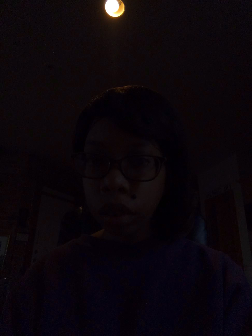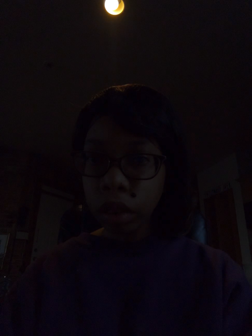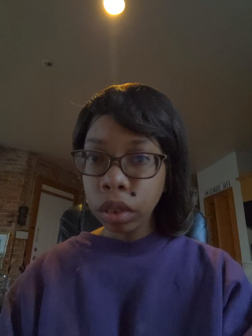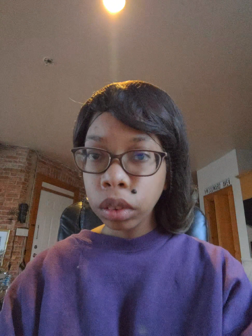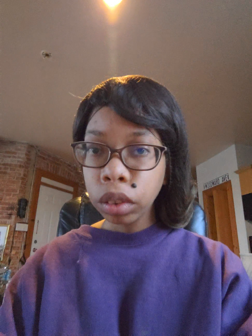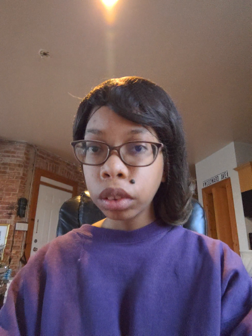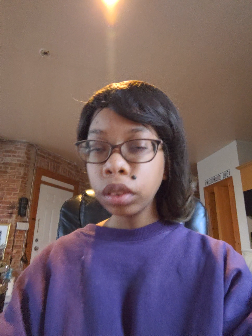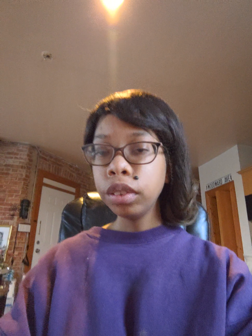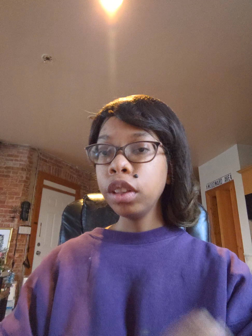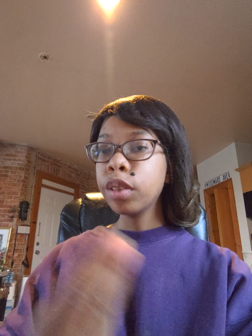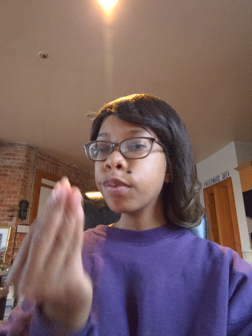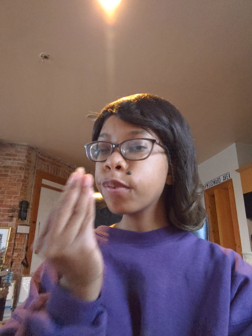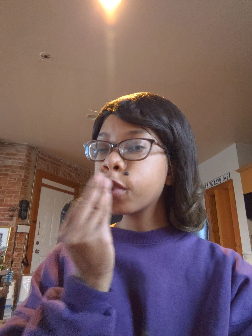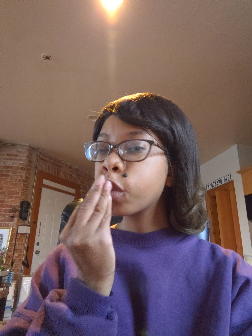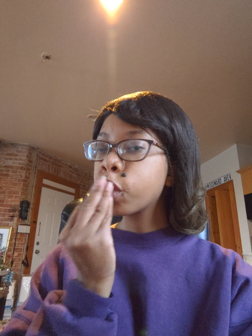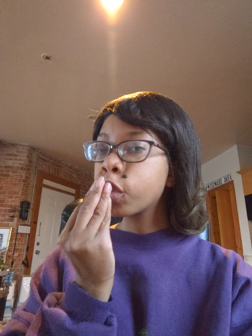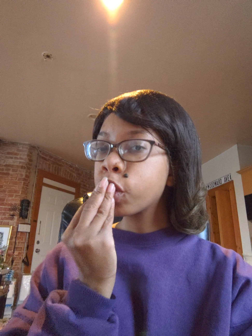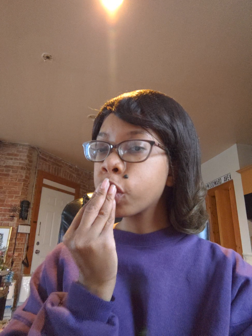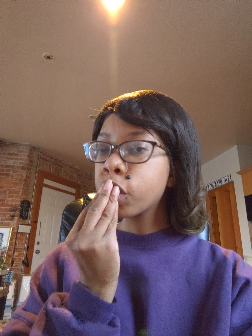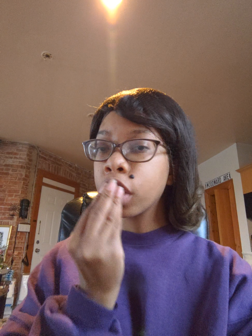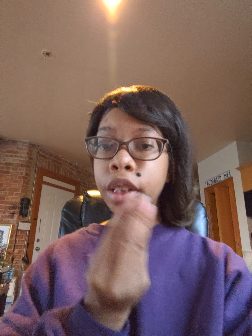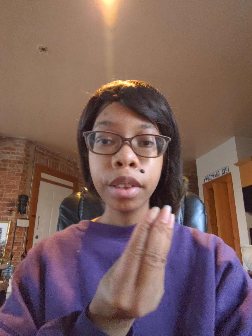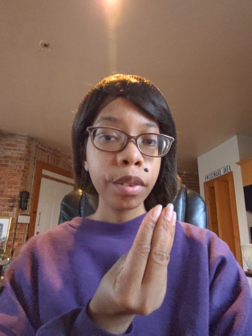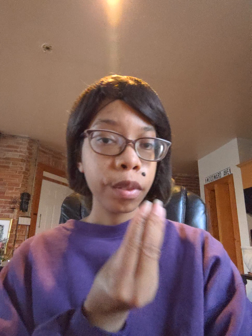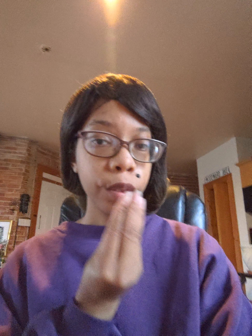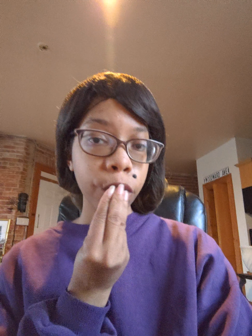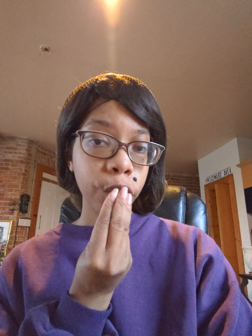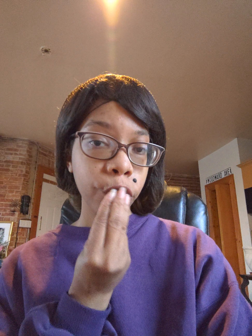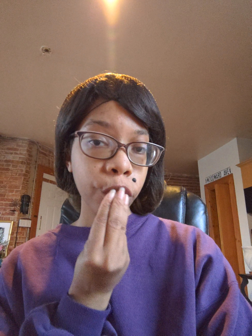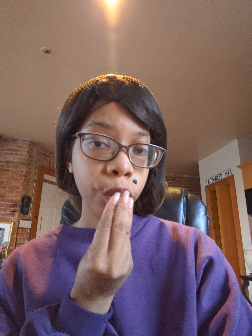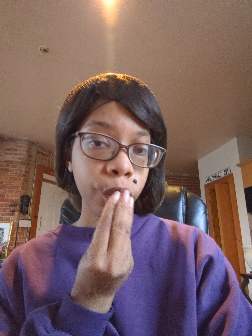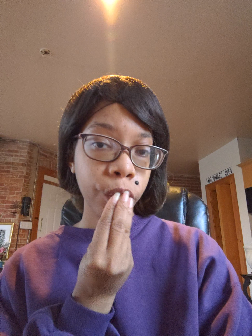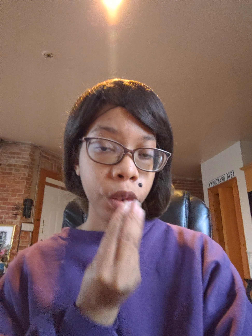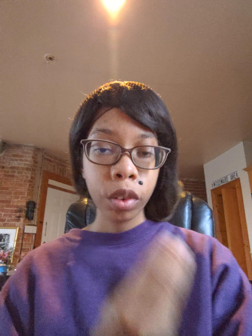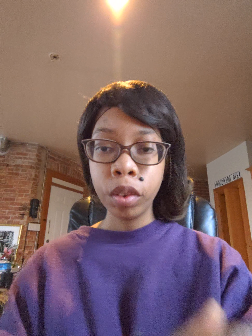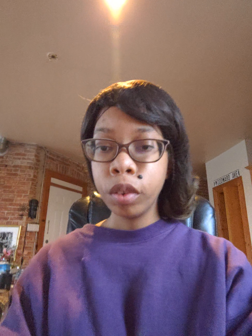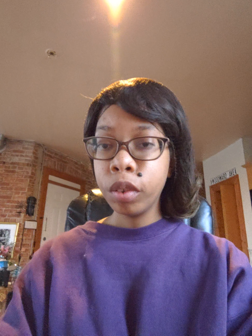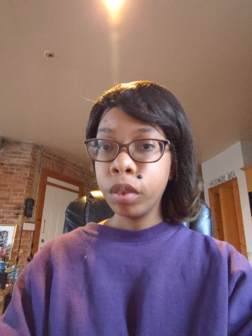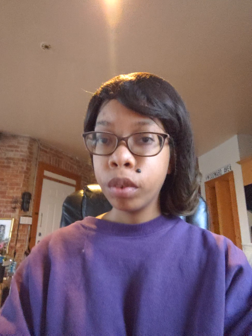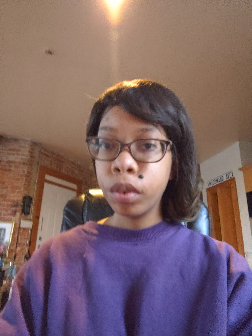food